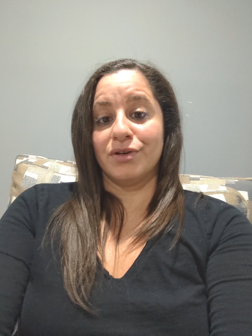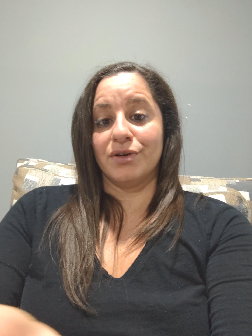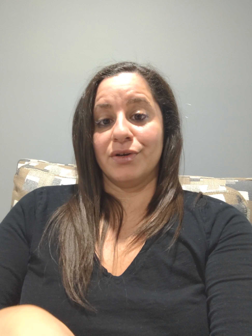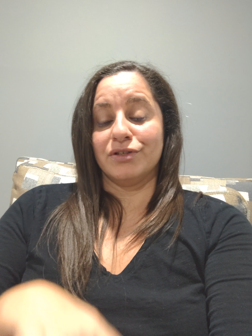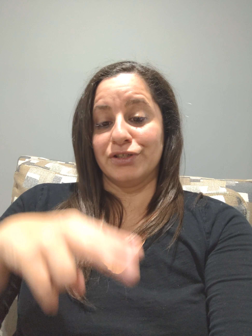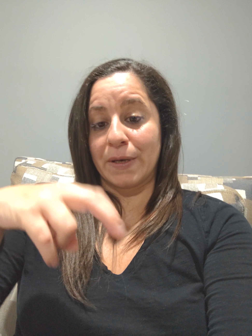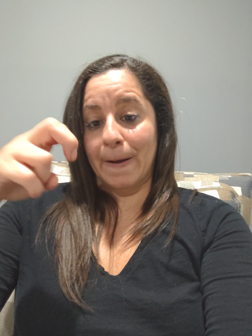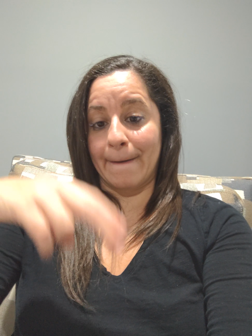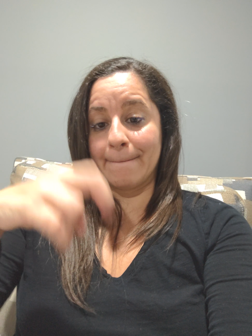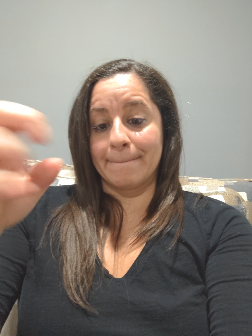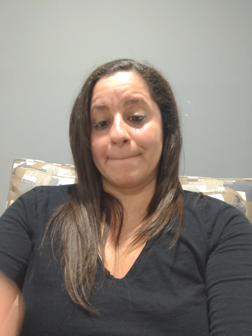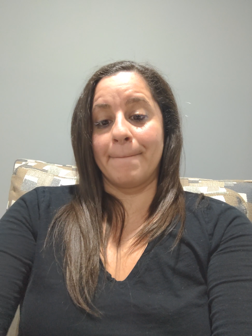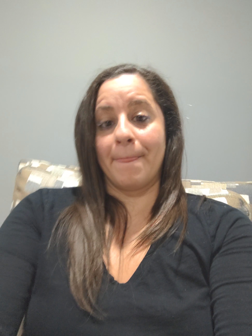jump